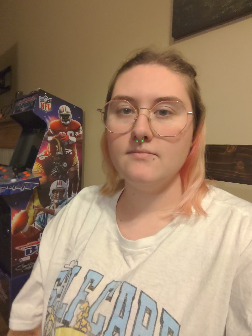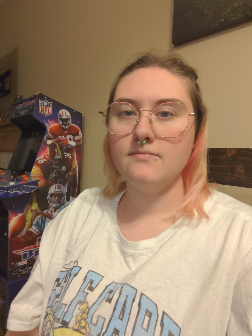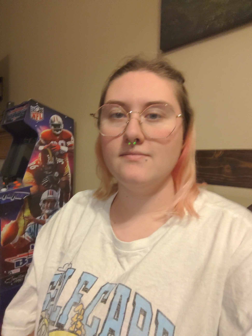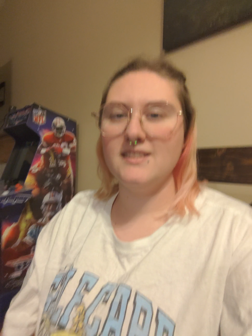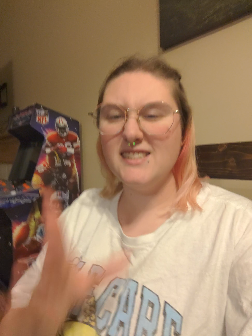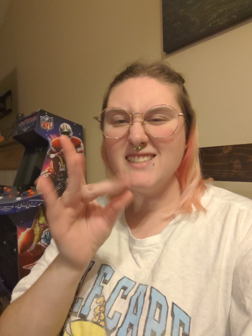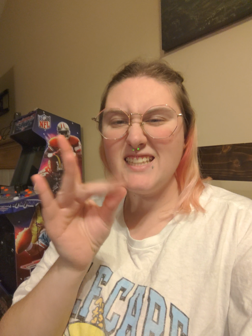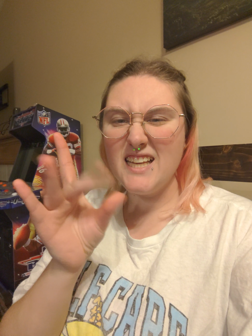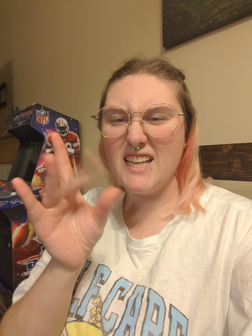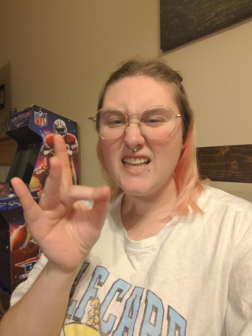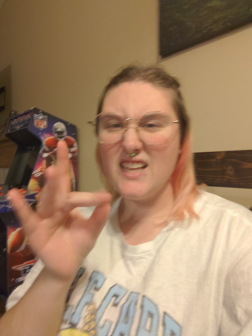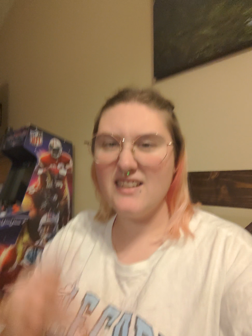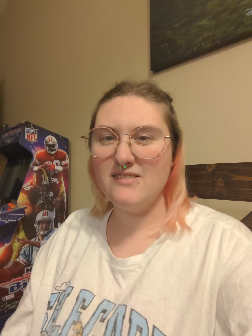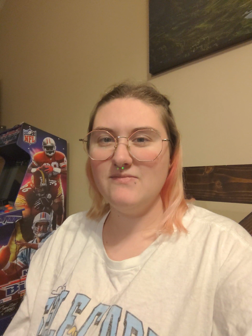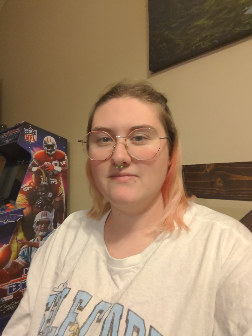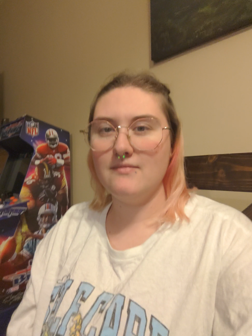sticky